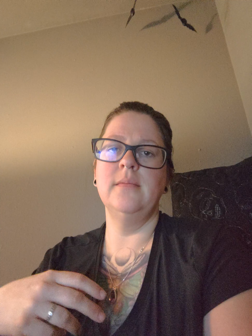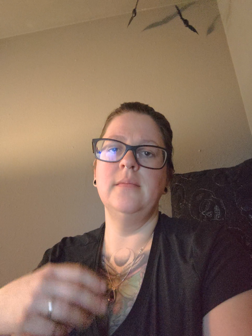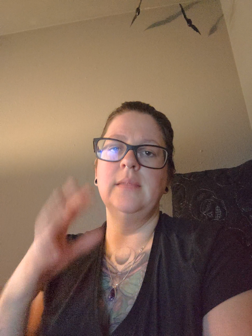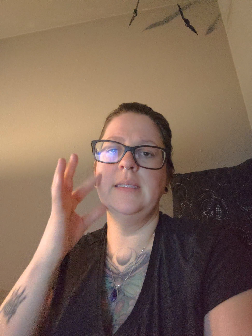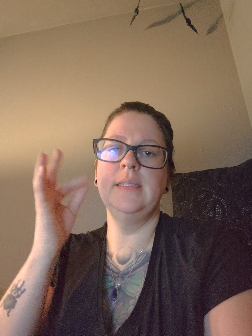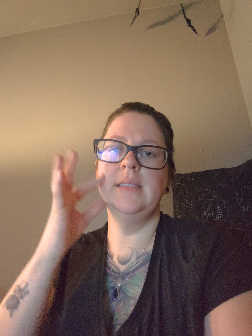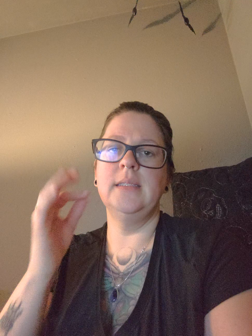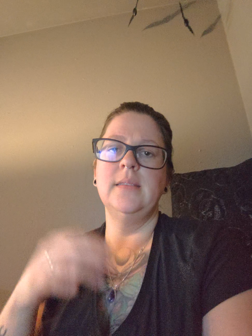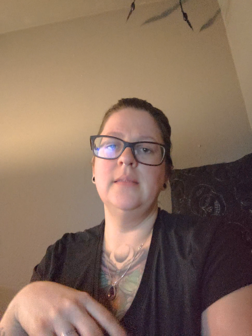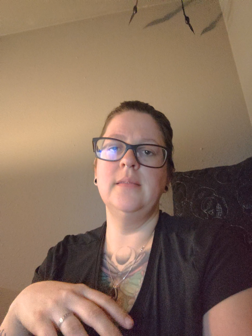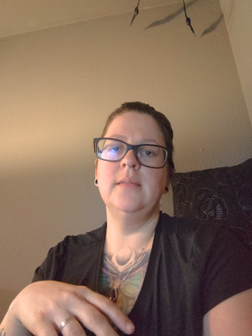kitty